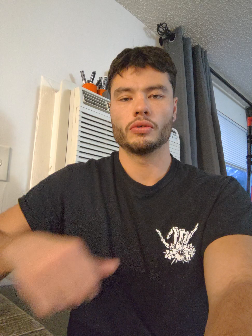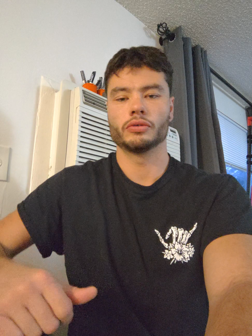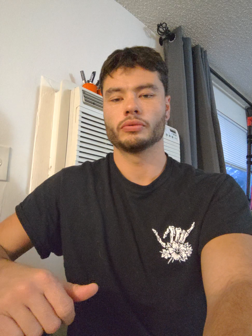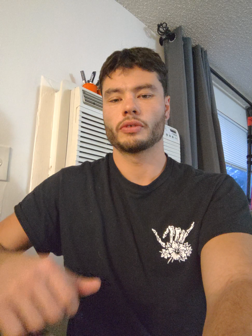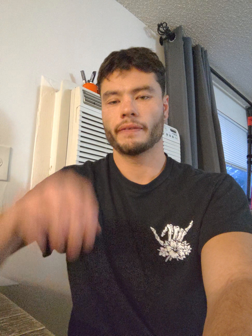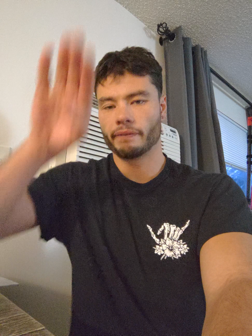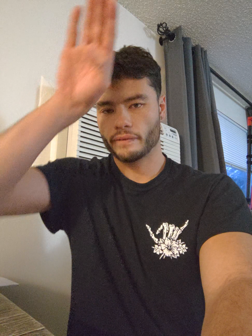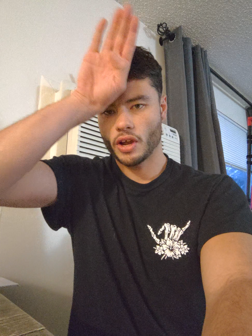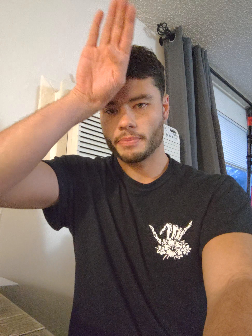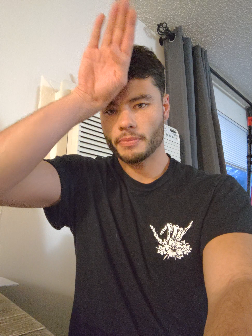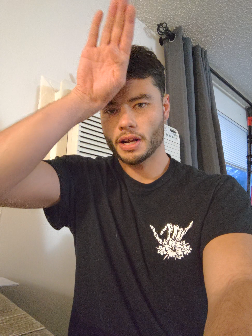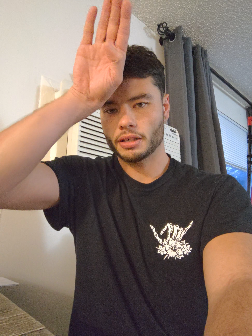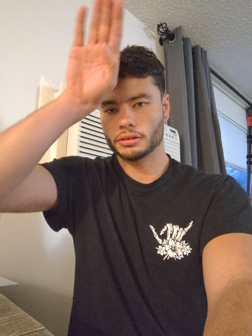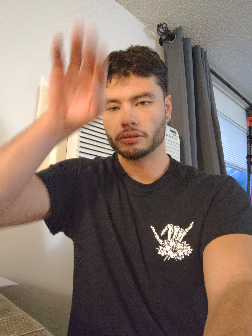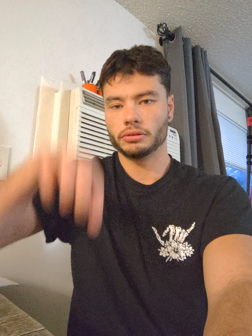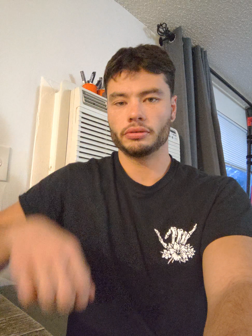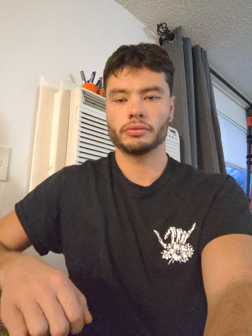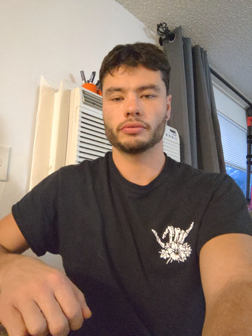fireman